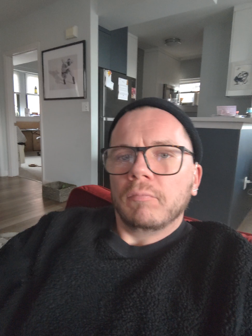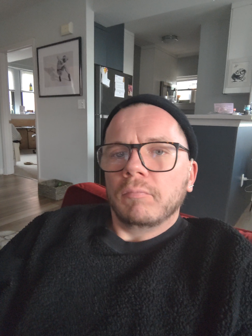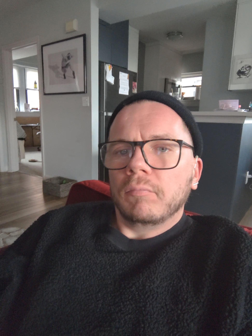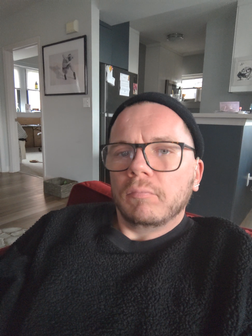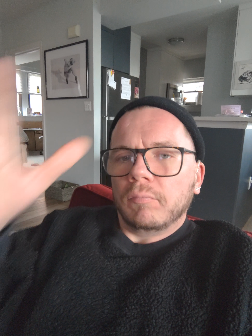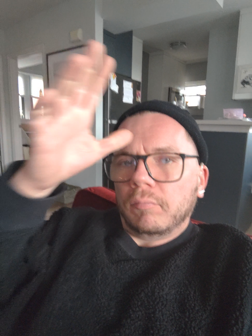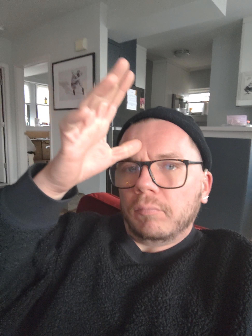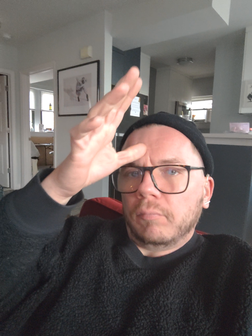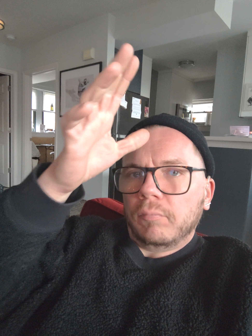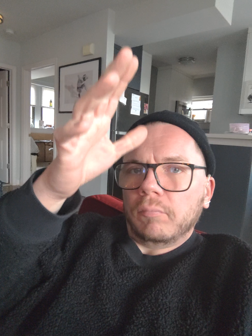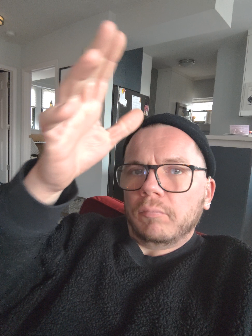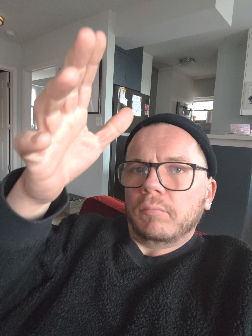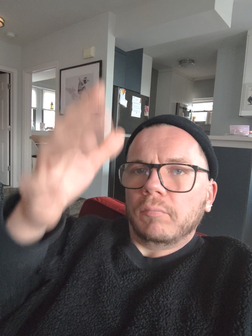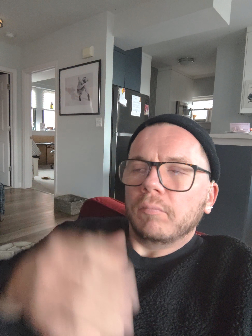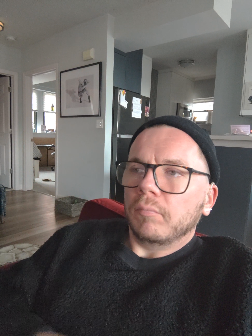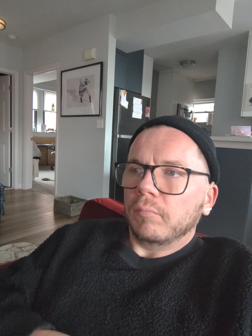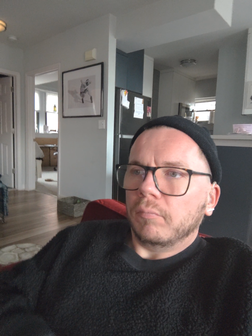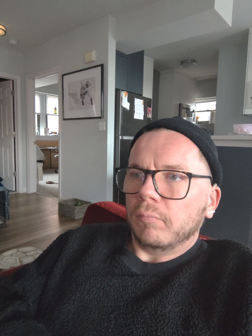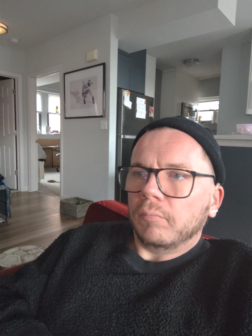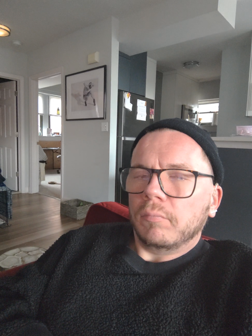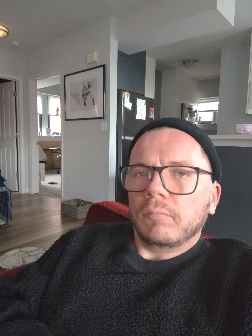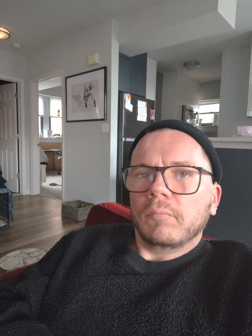grandpa